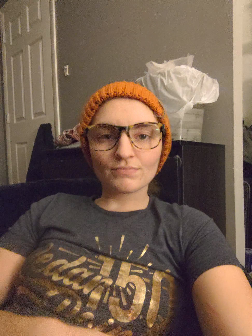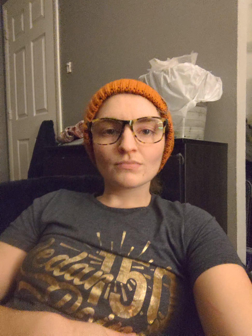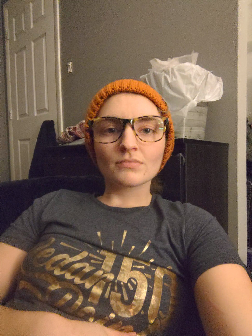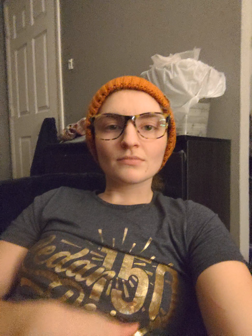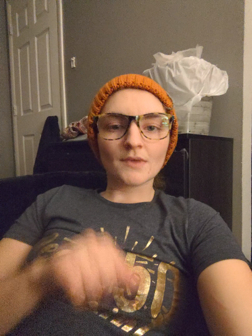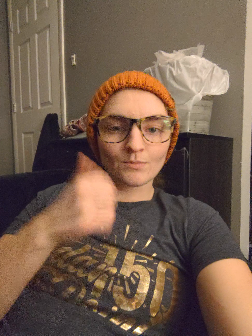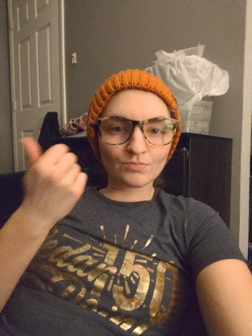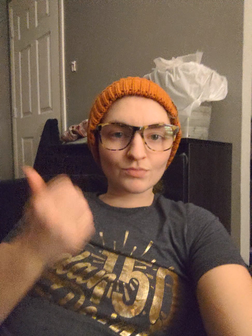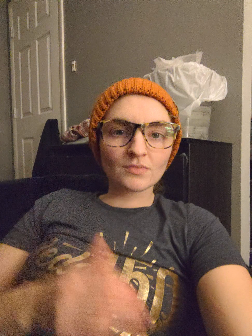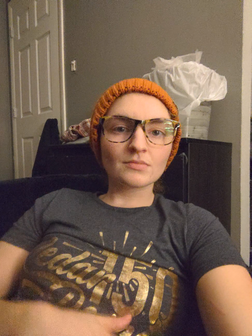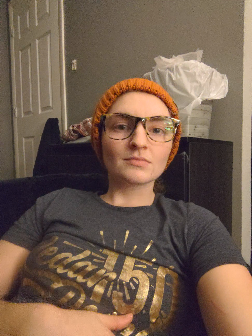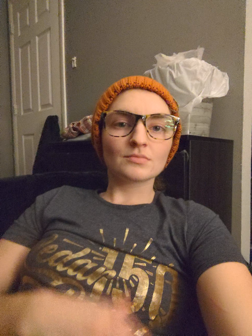another